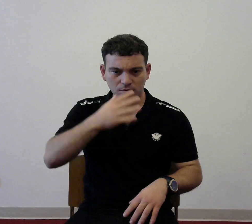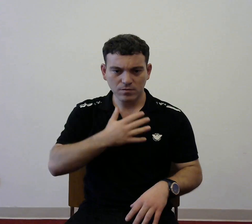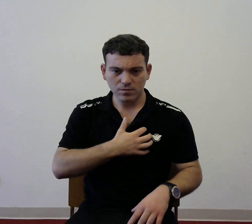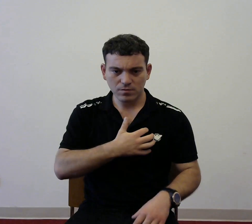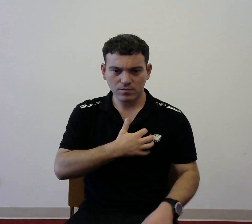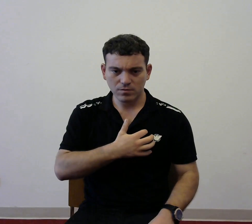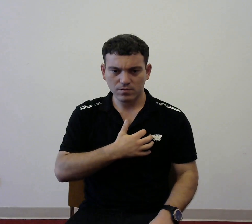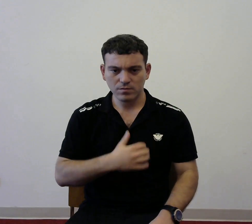istəmək